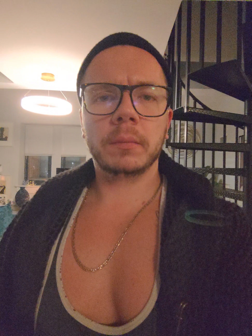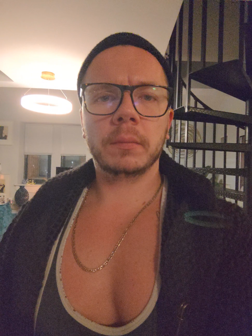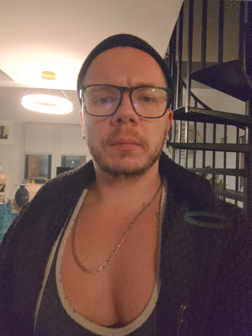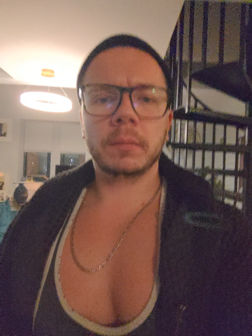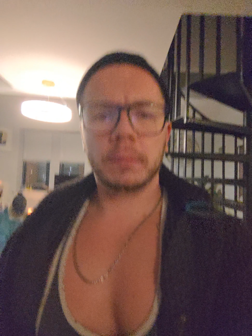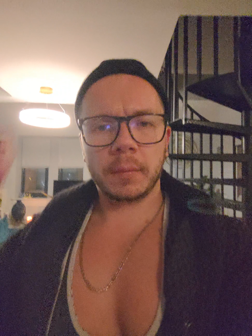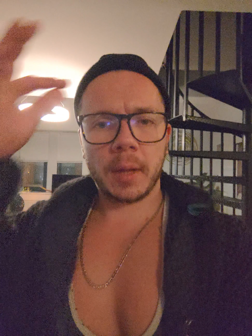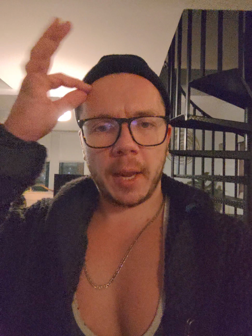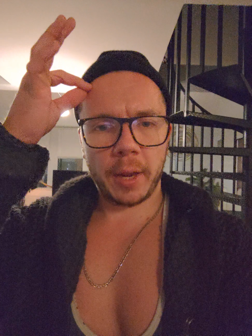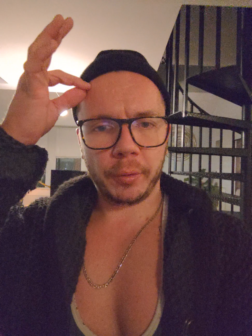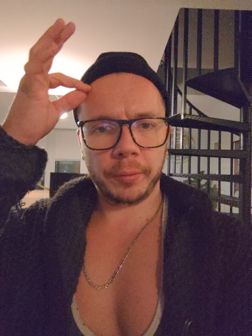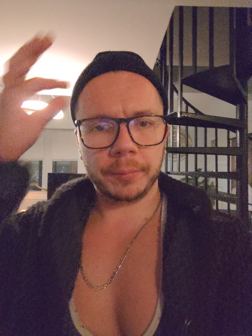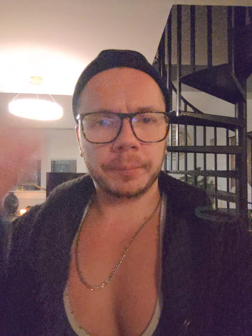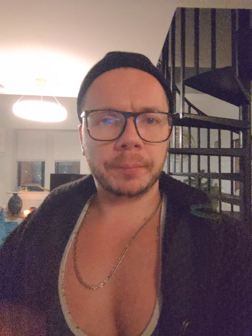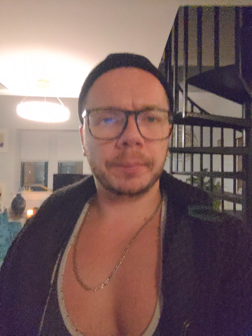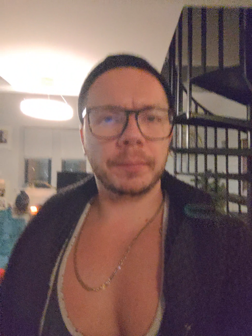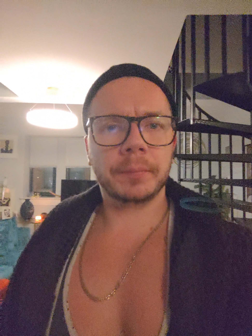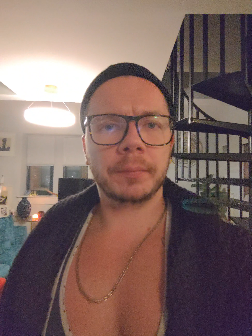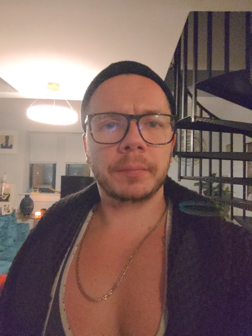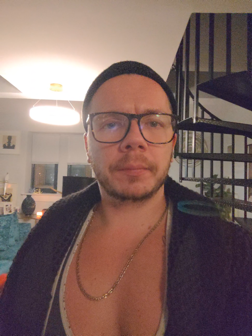hair